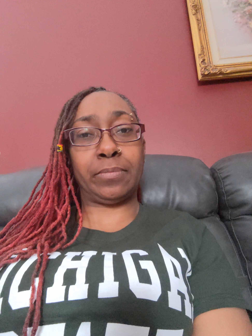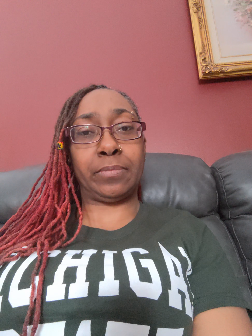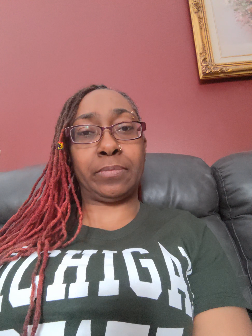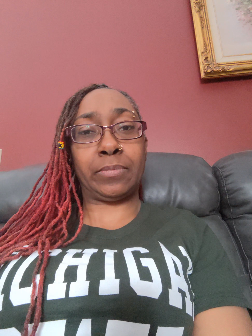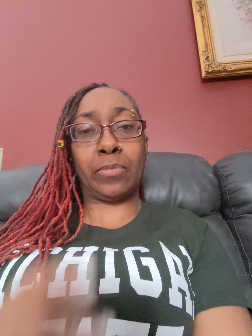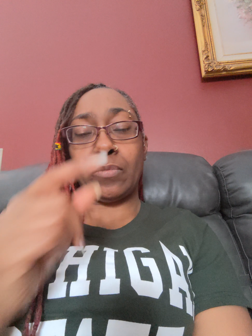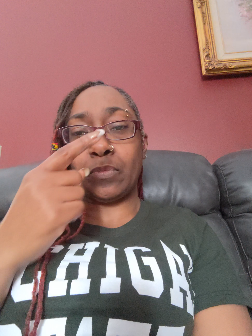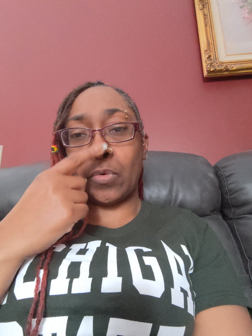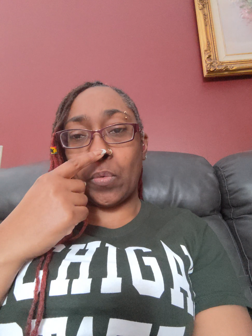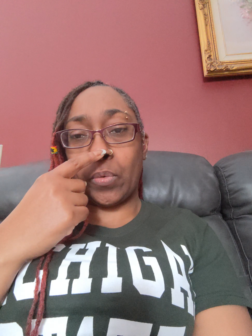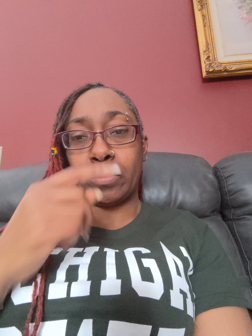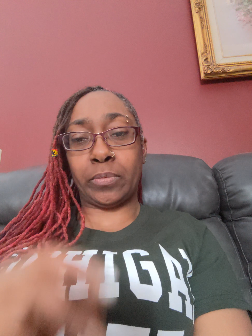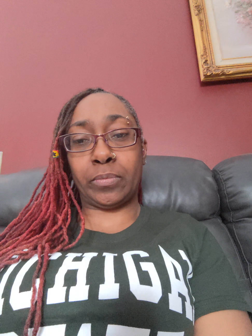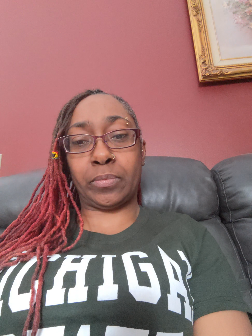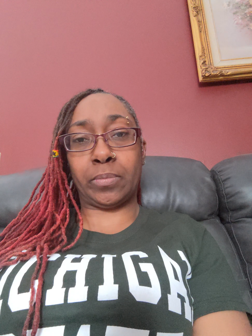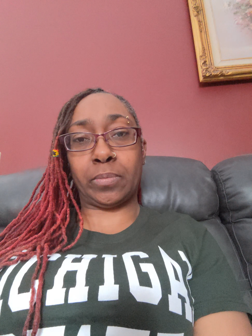nose